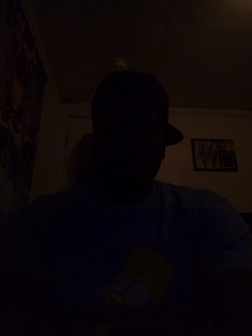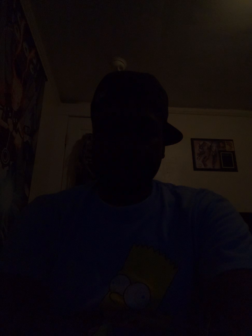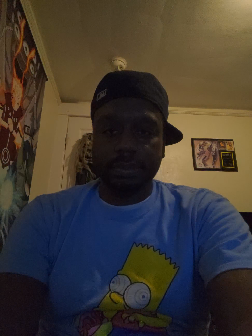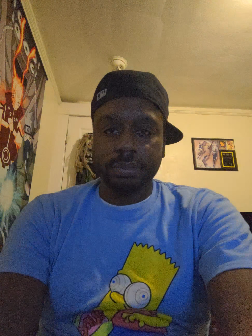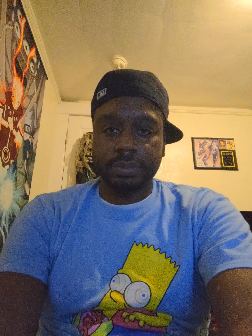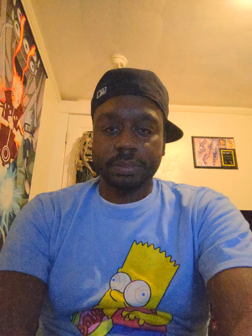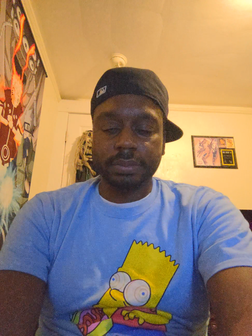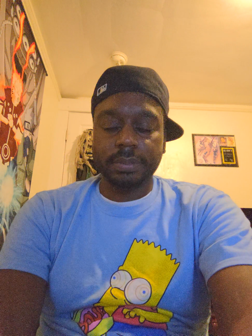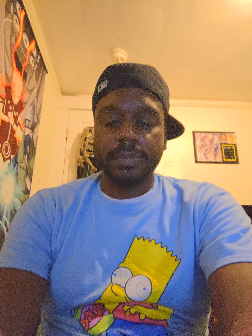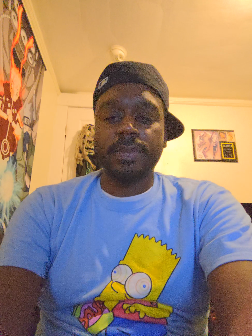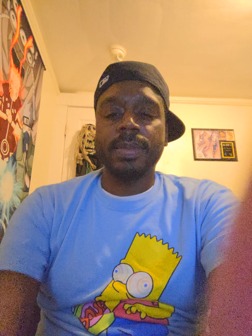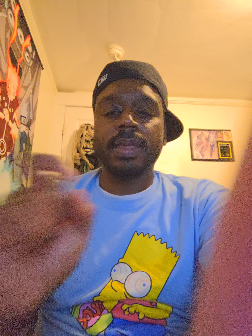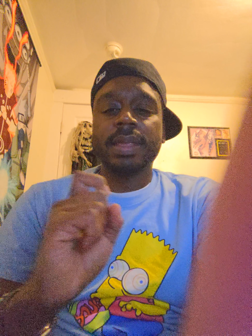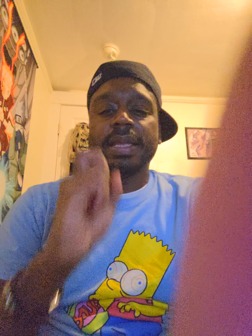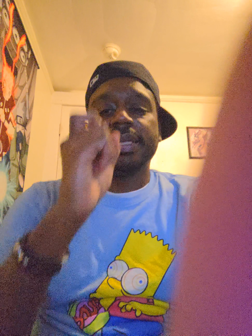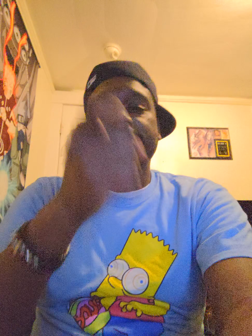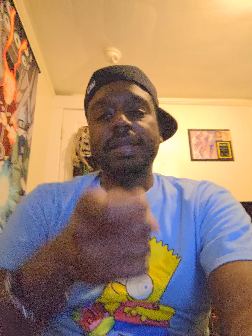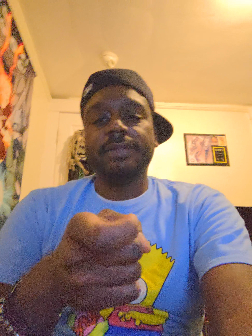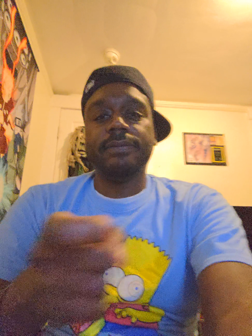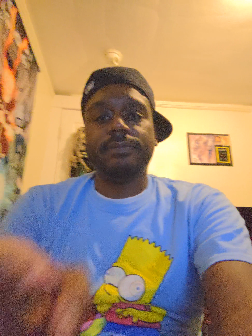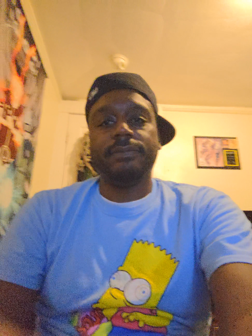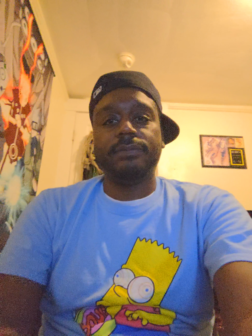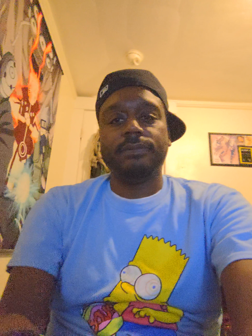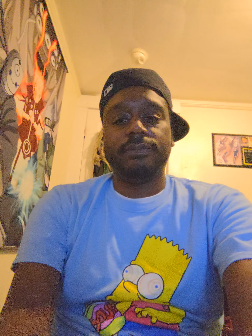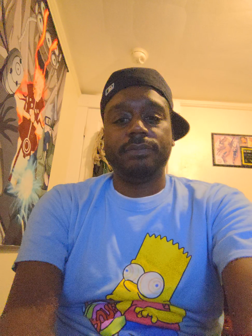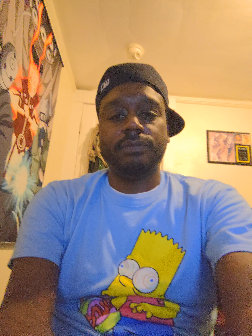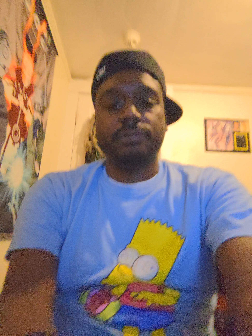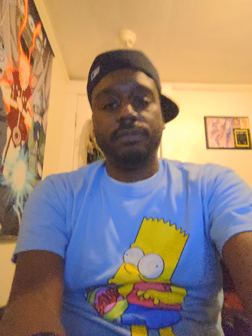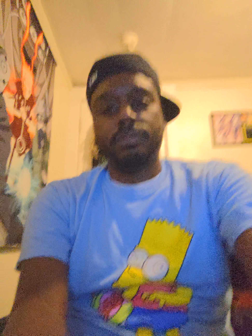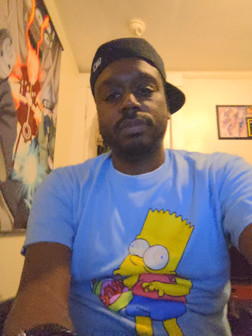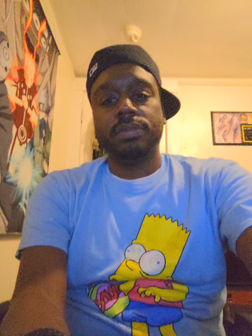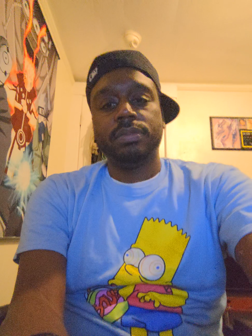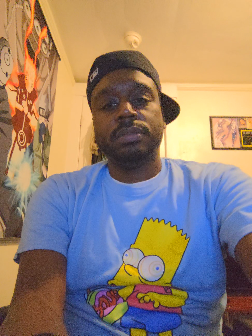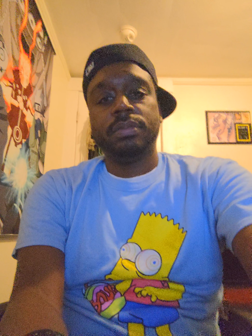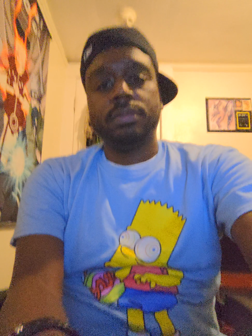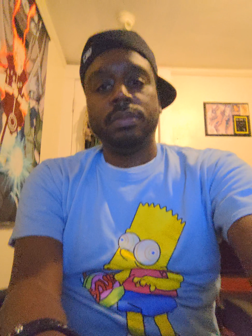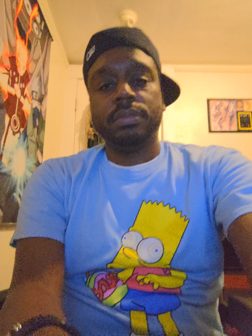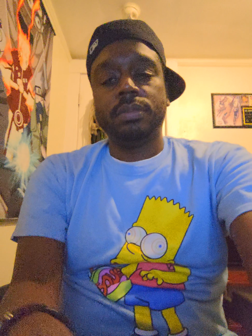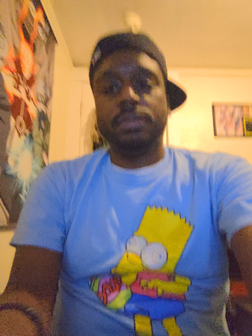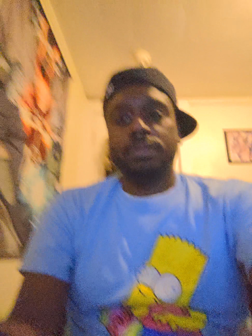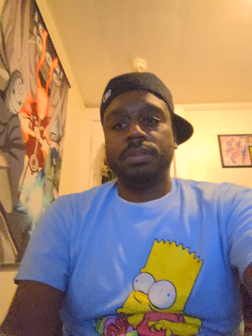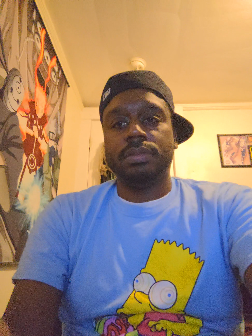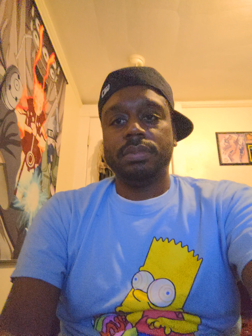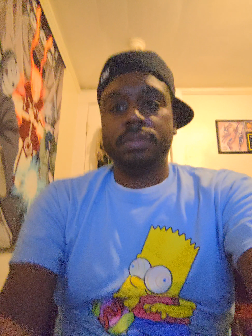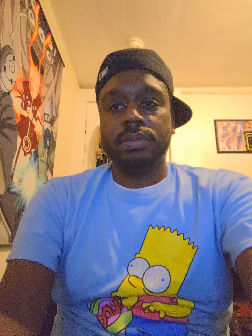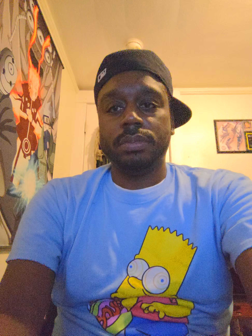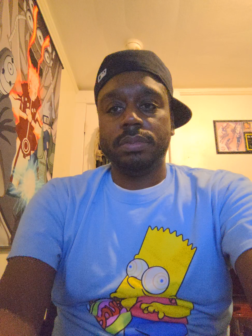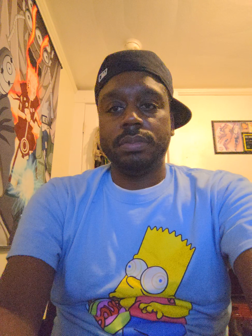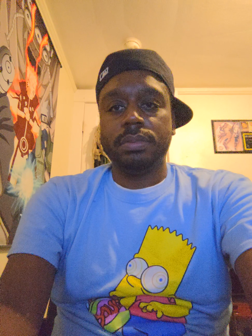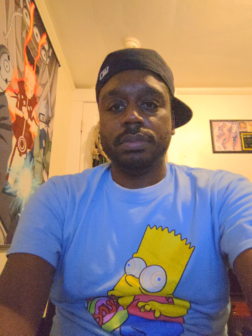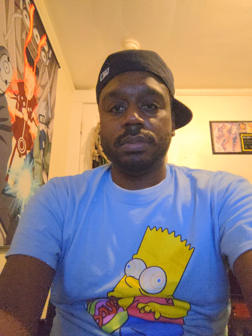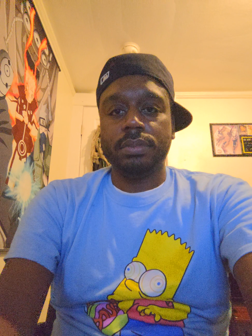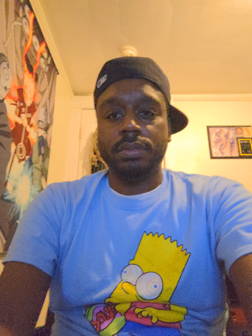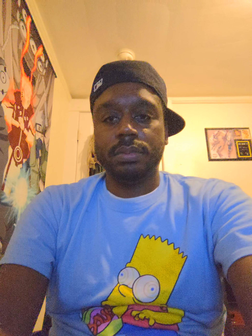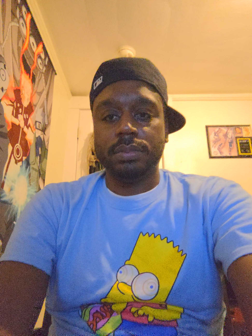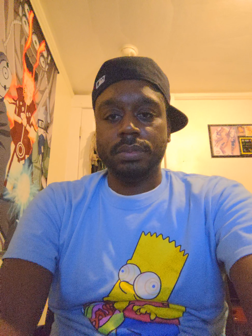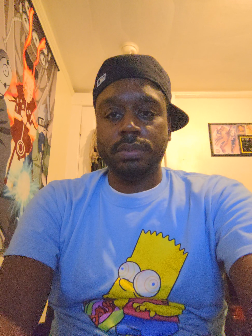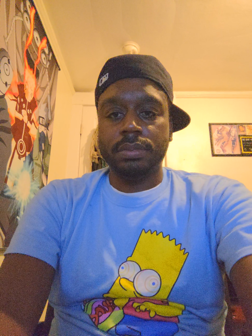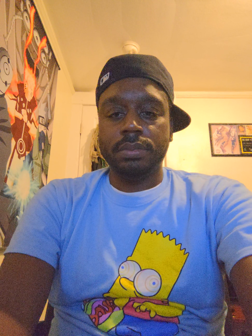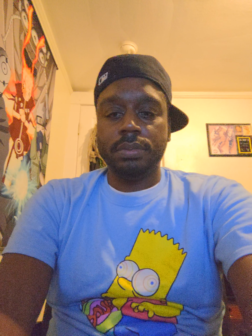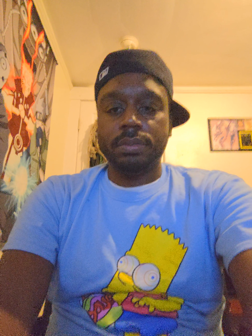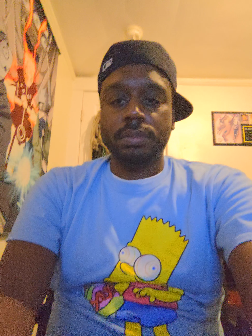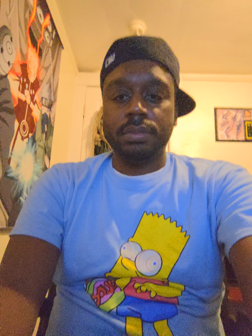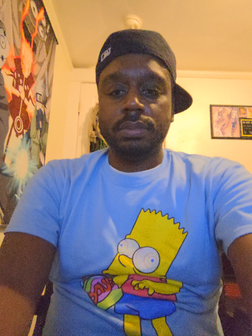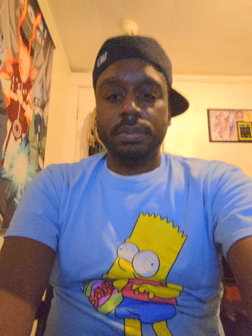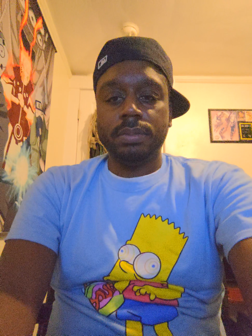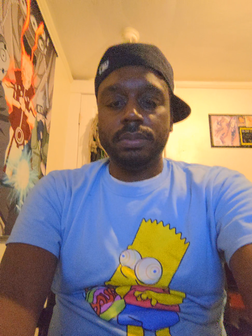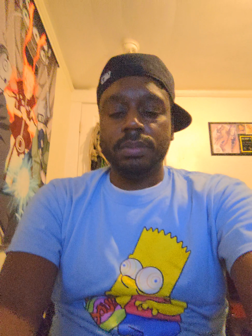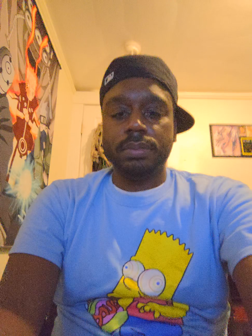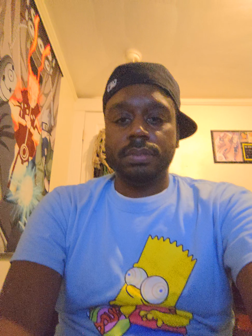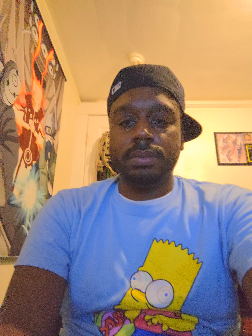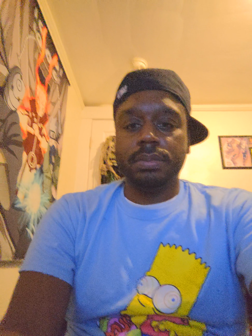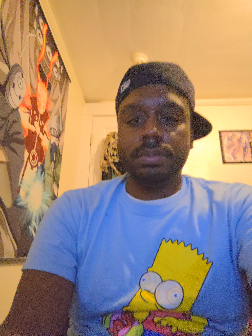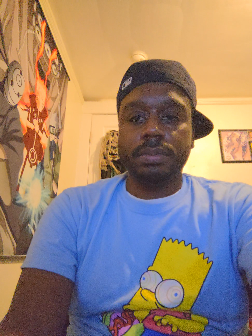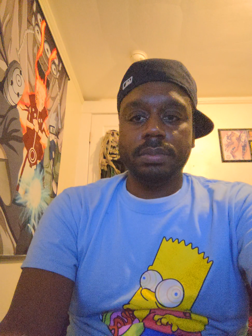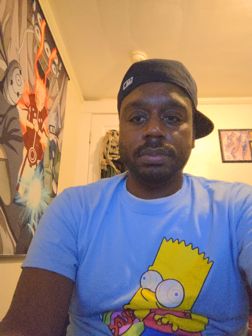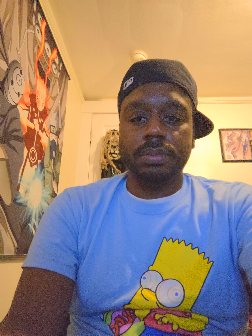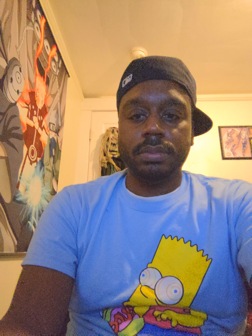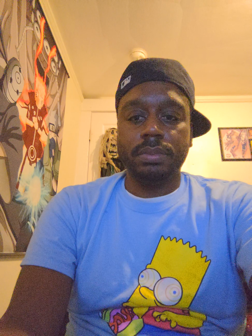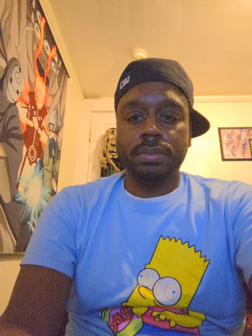gift